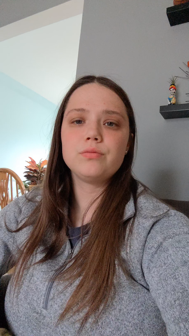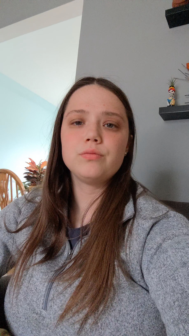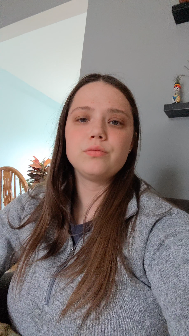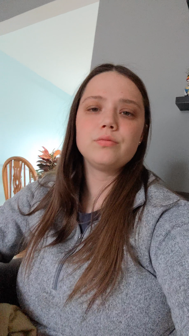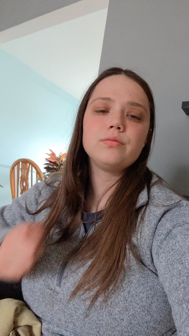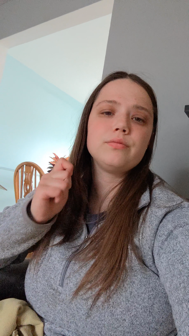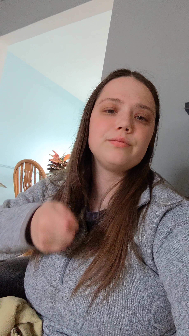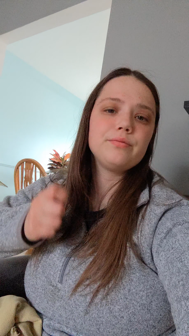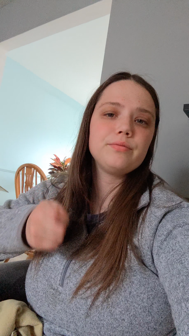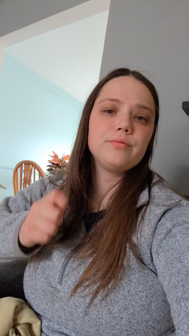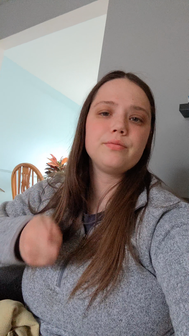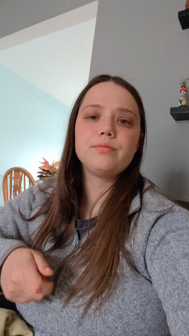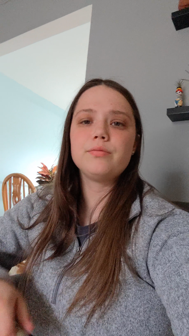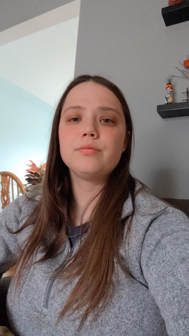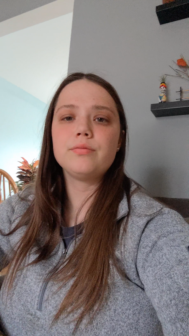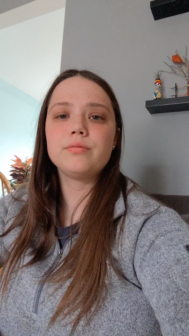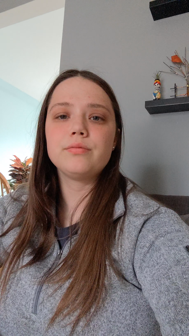hammer